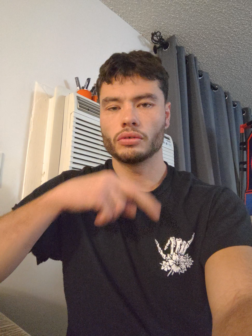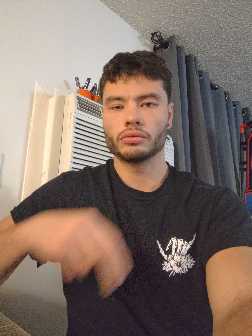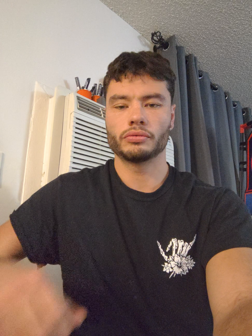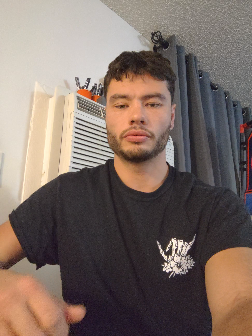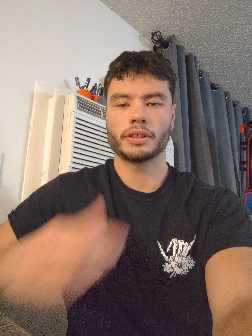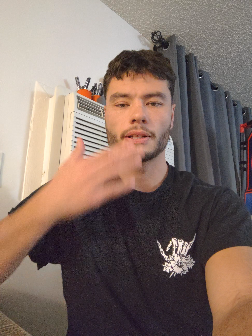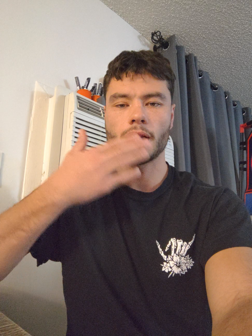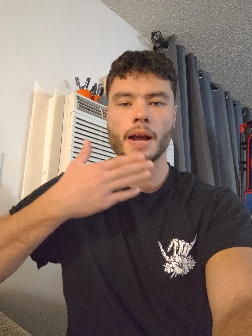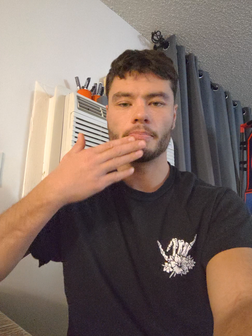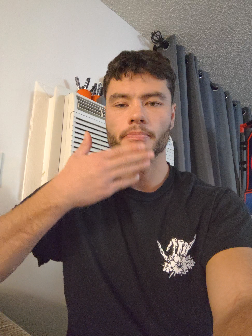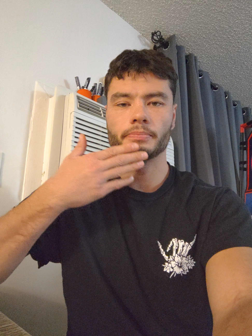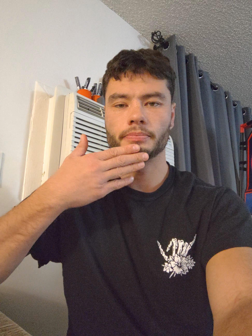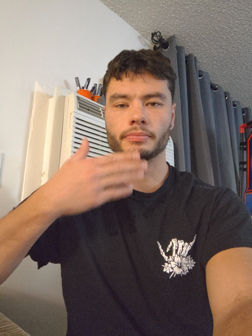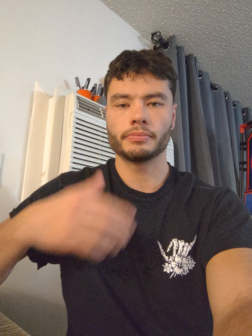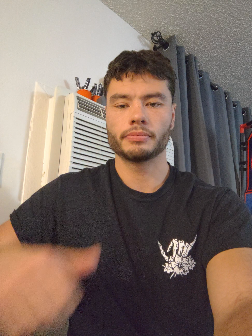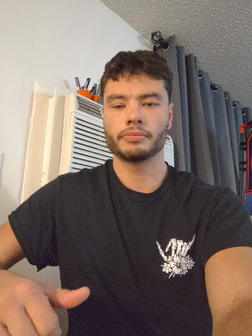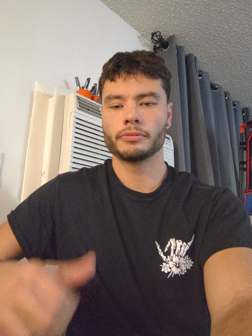napkin